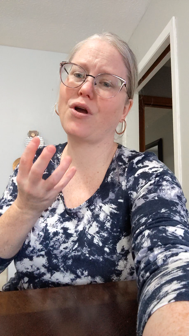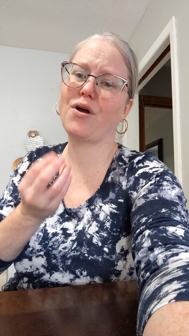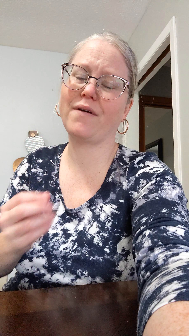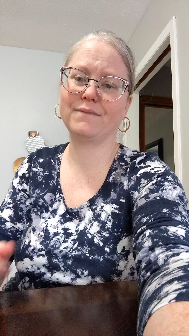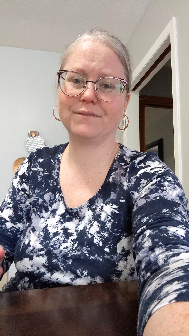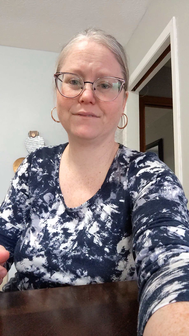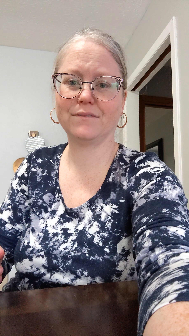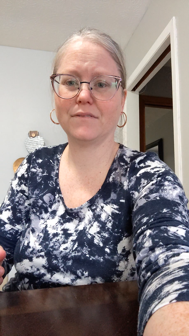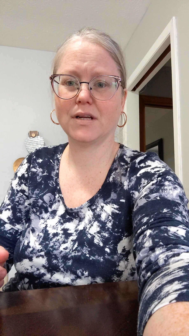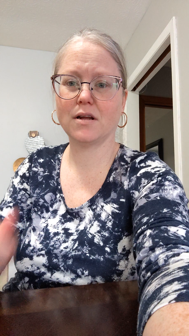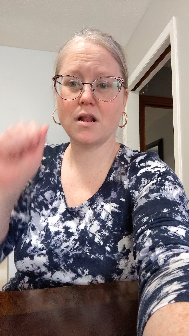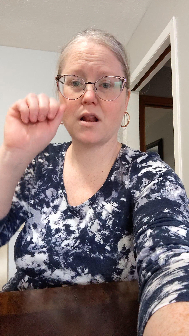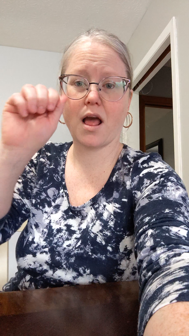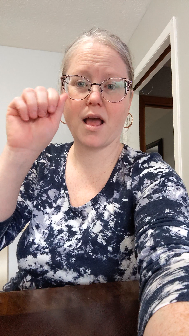knock